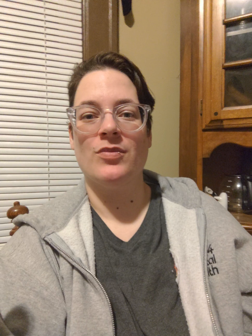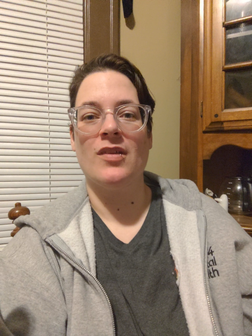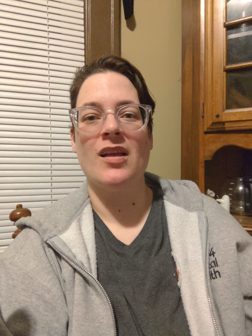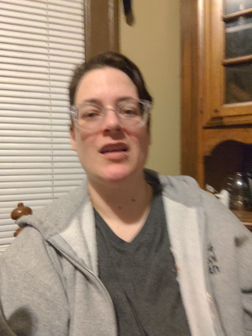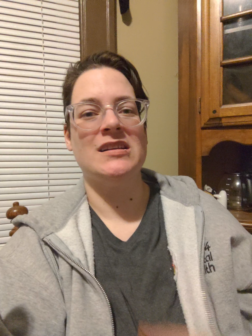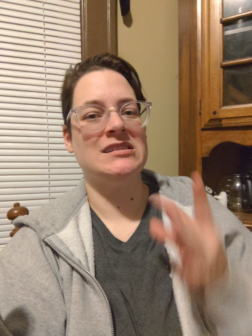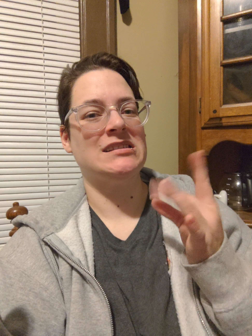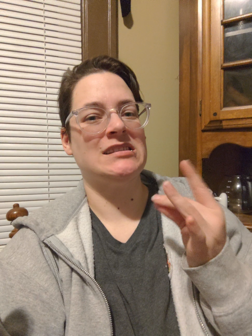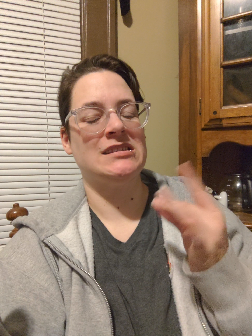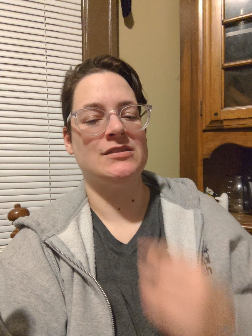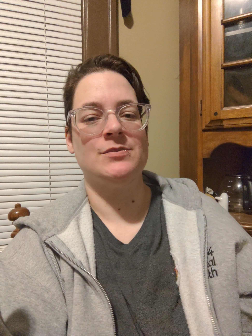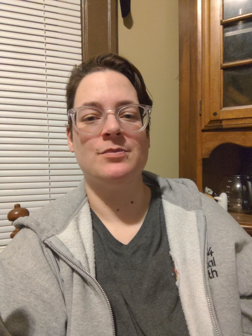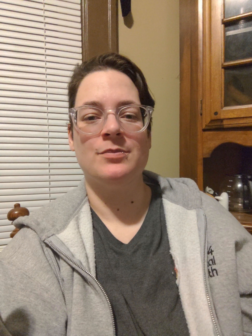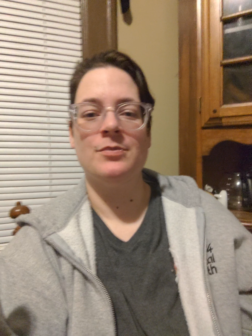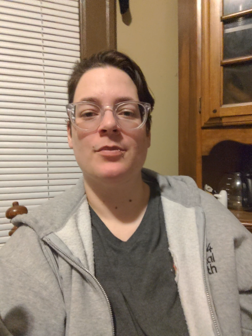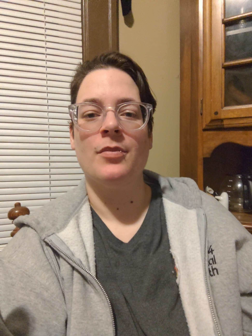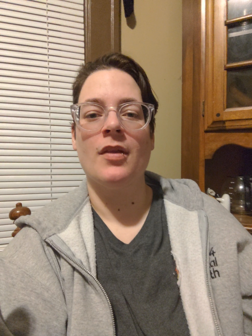sticky